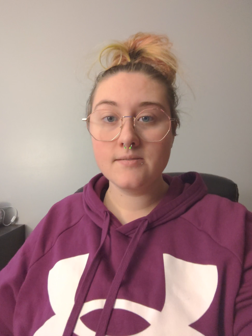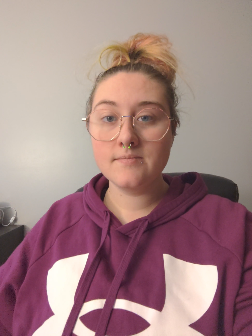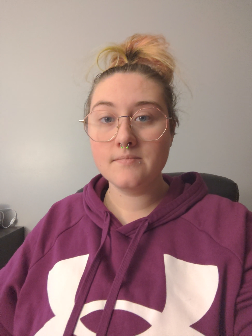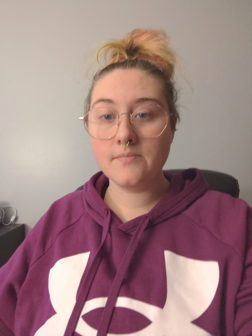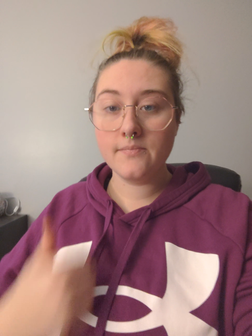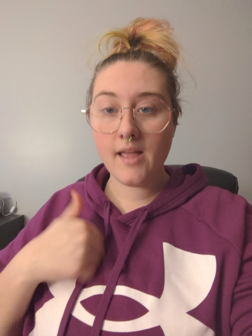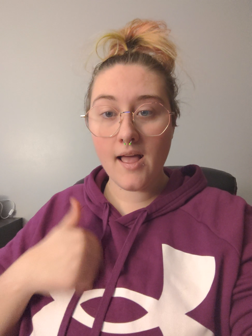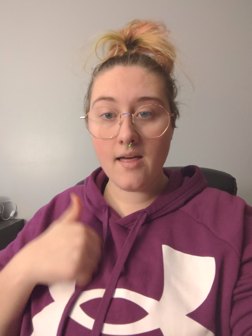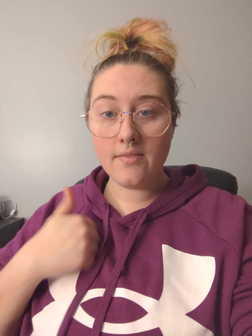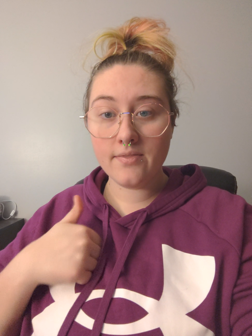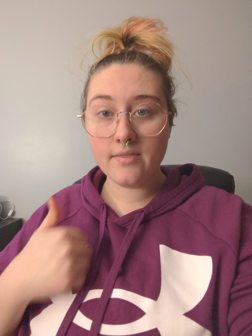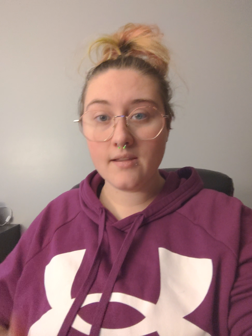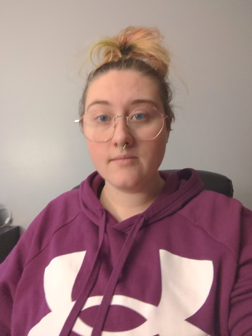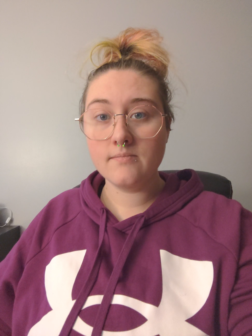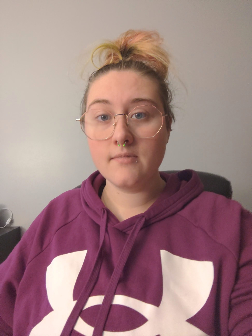bath